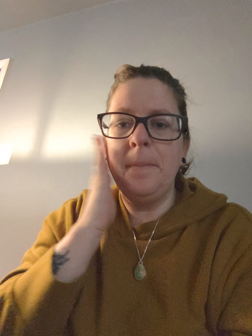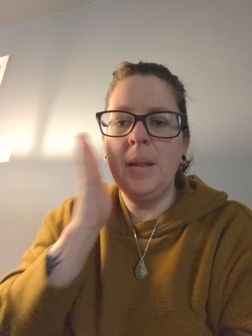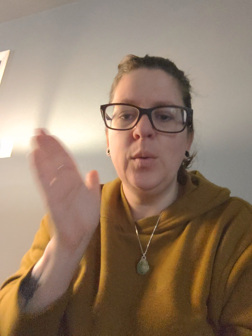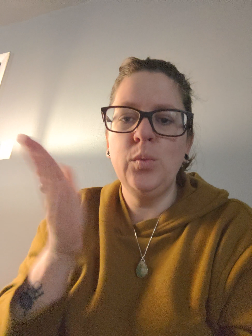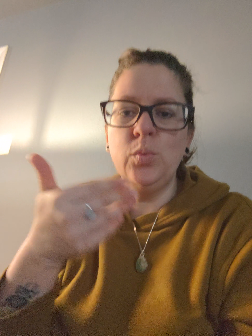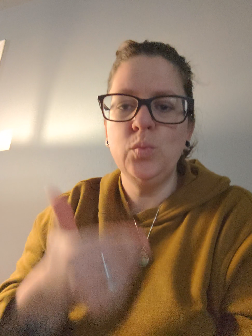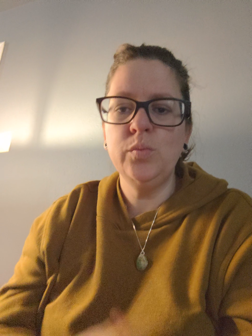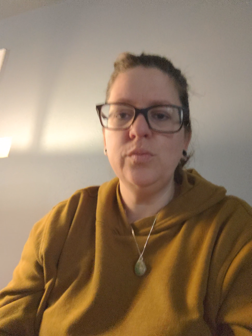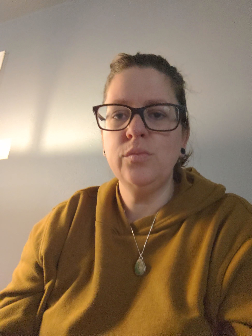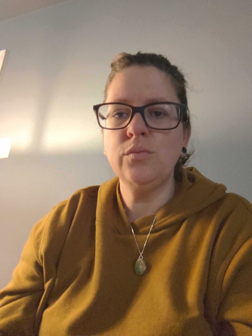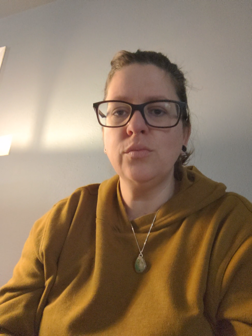bedroom